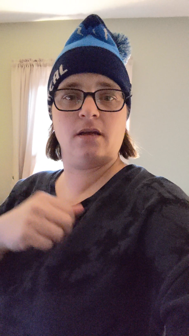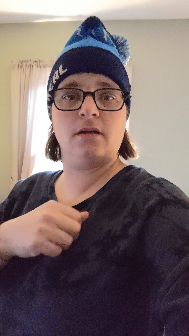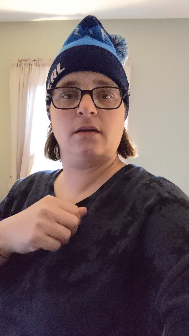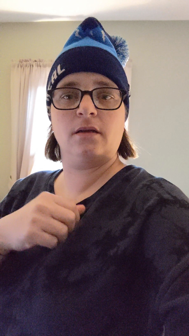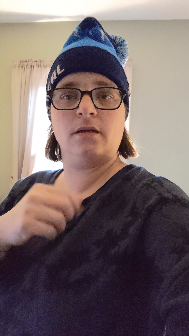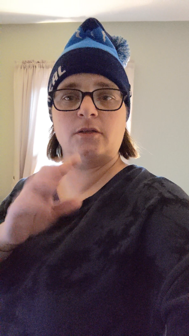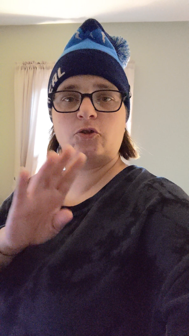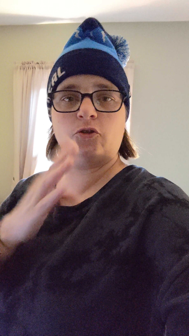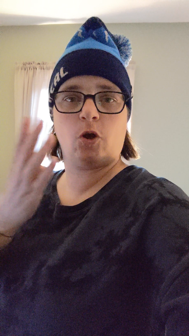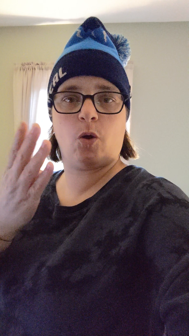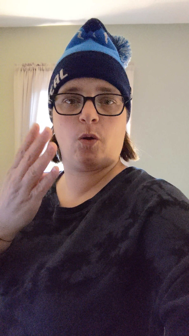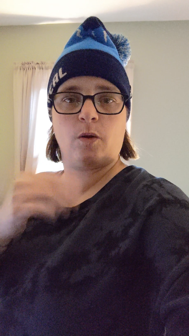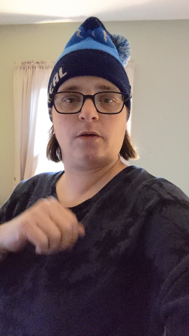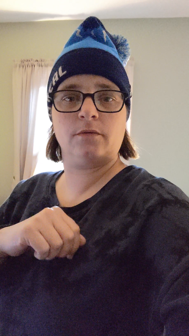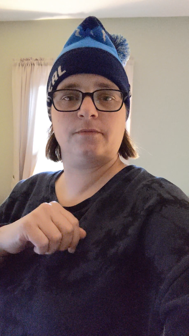door